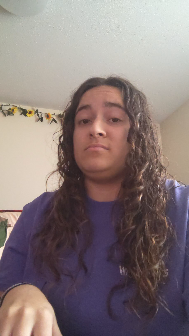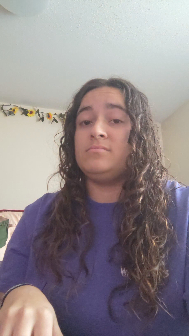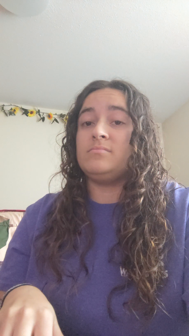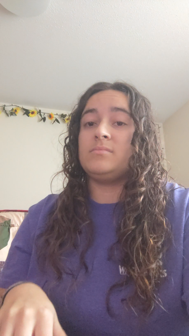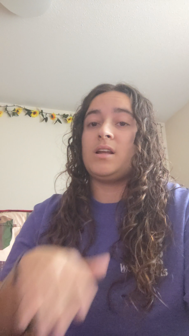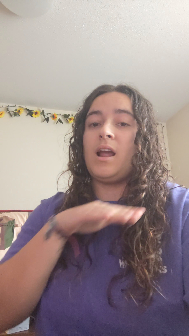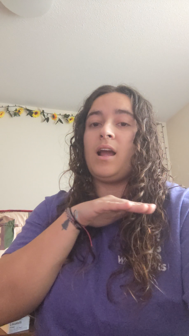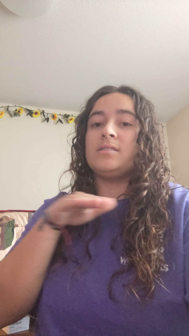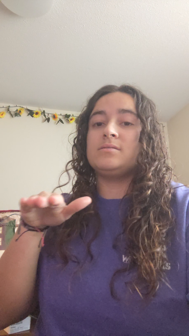nice